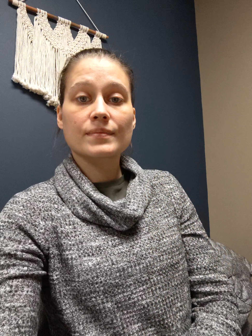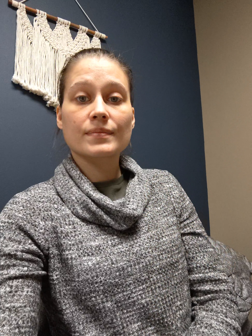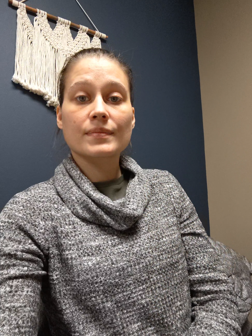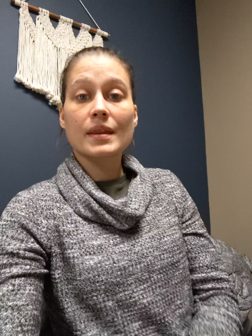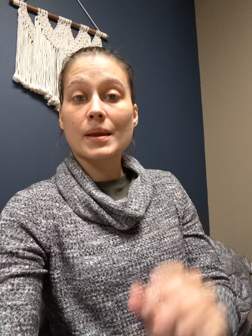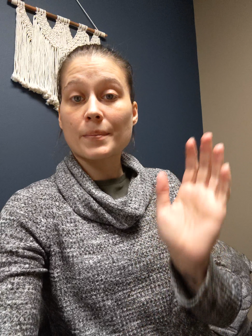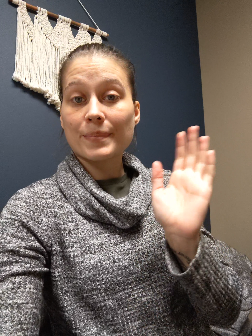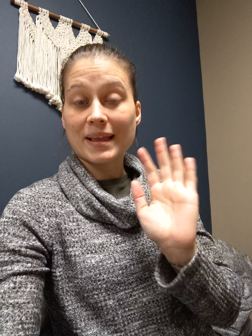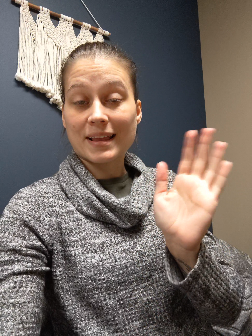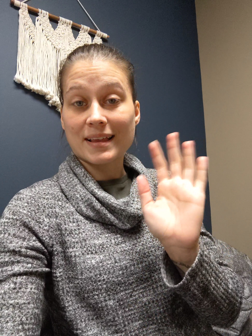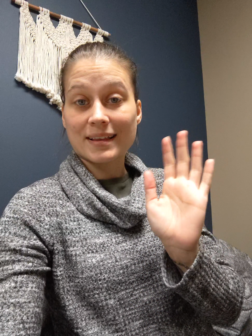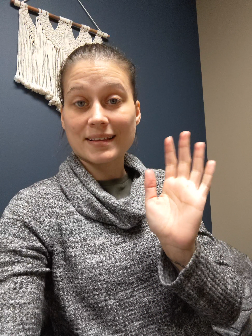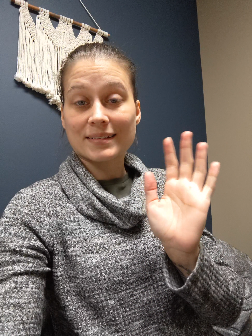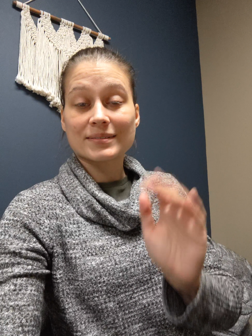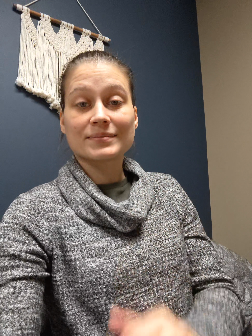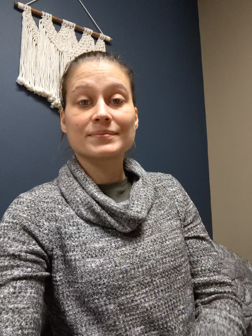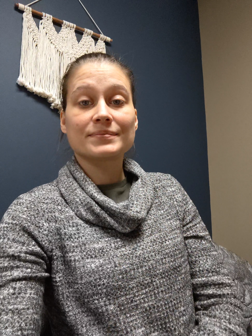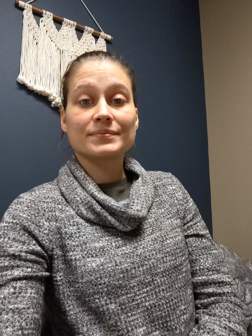bye